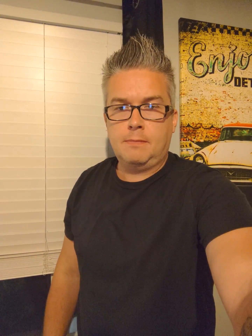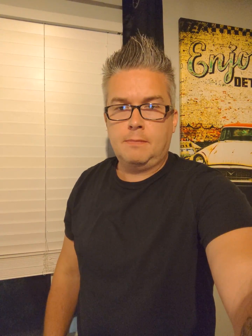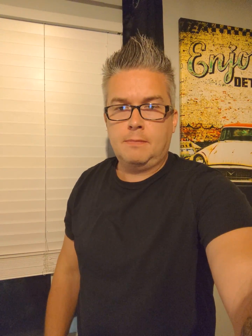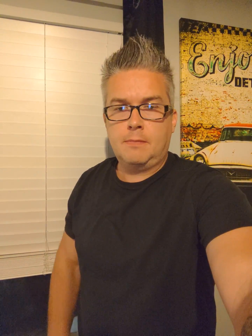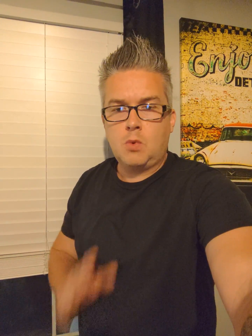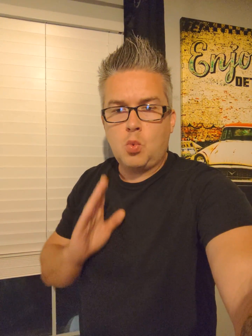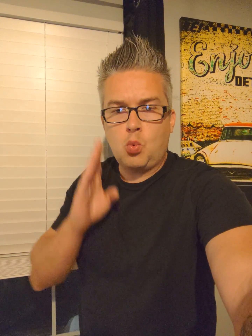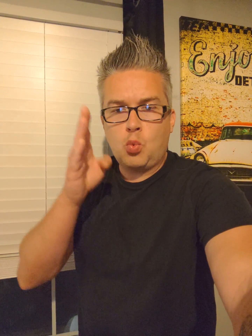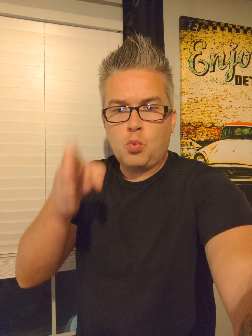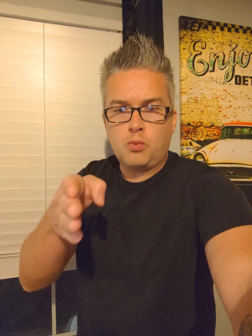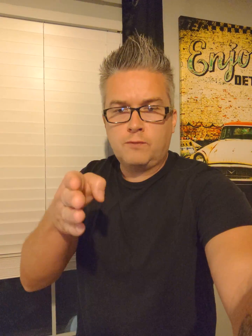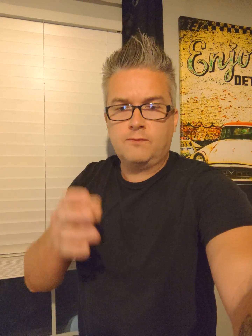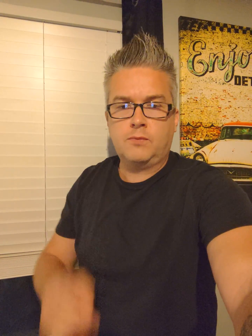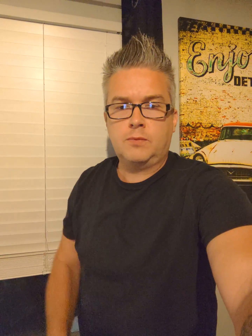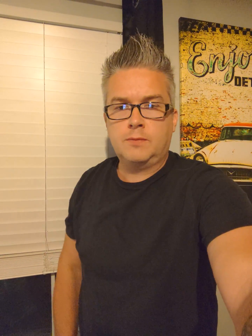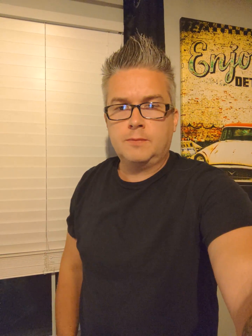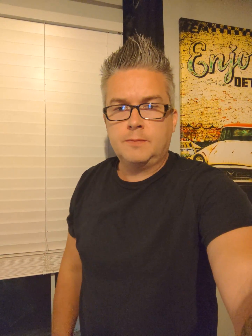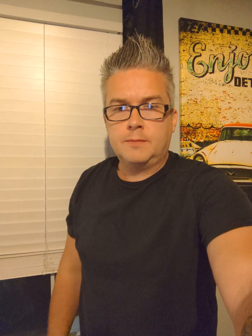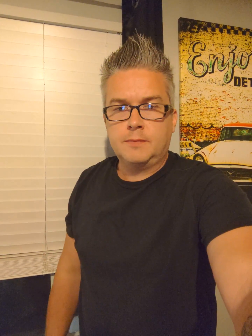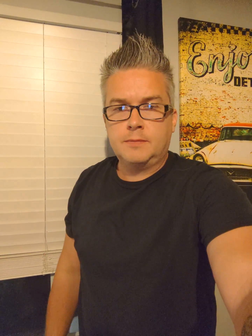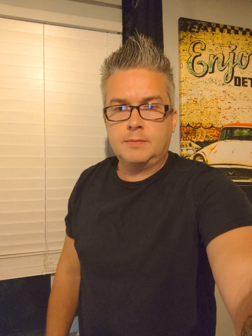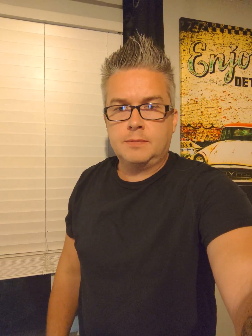over